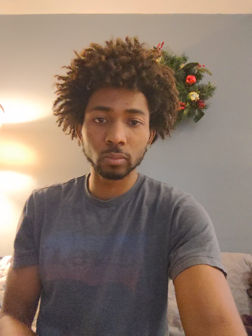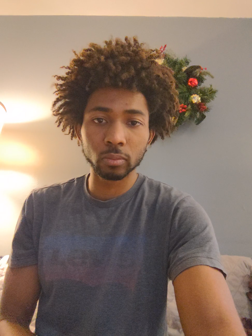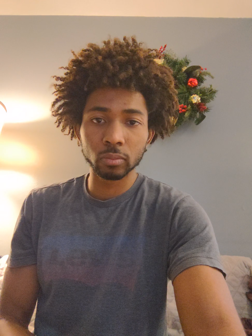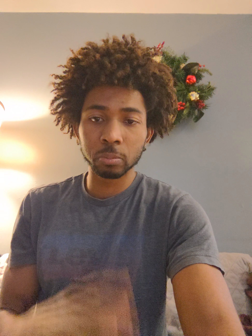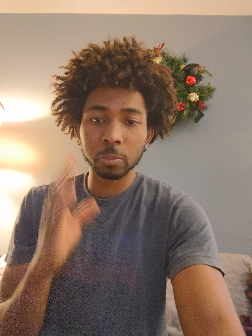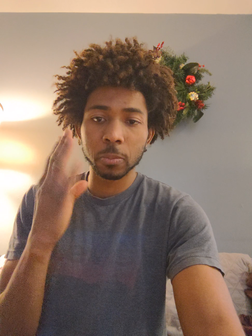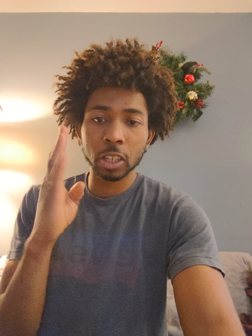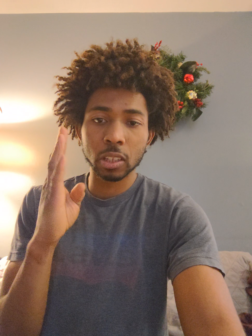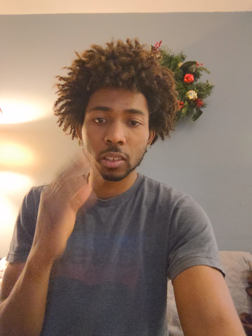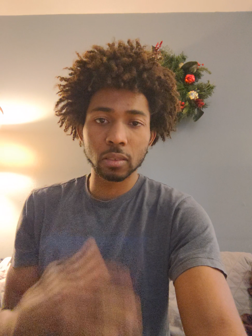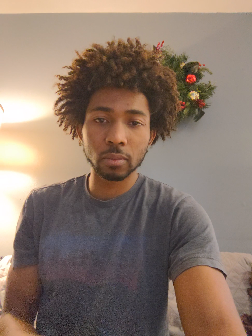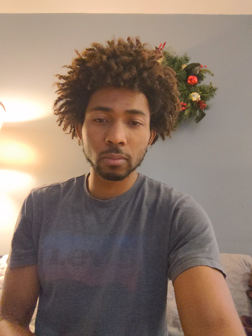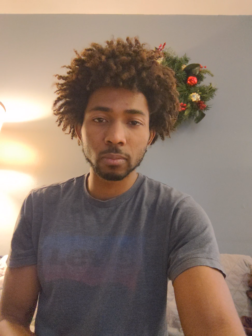blue